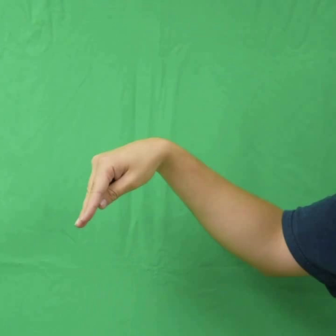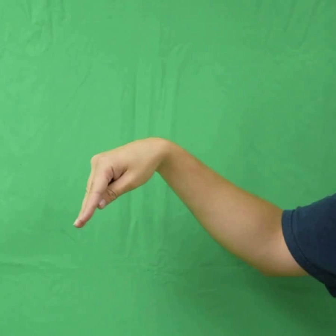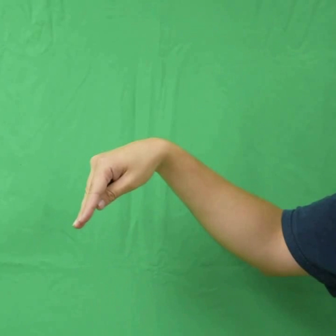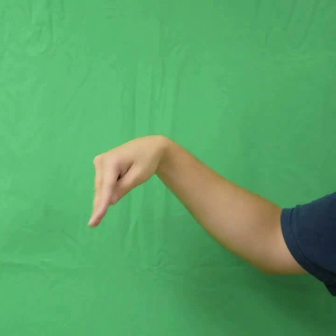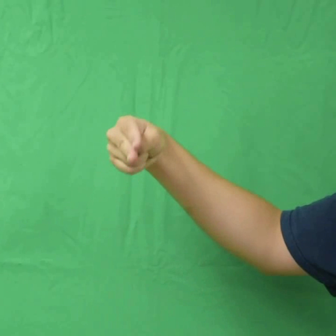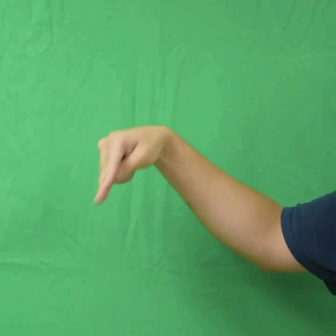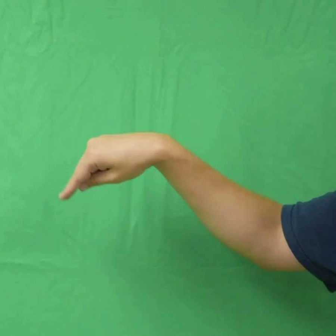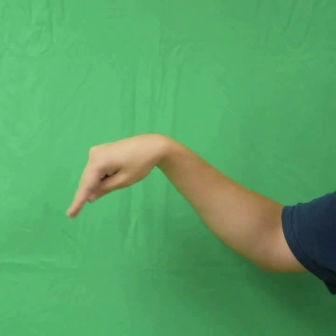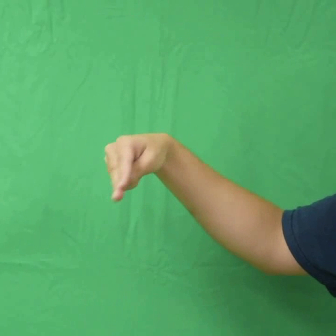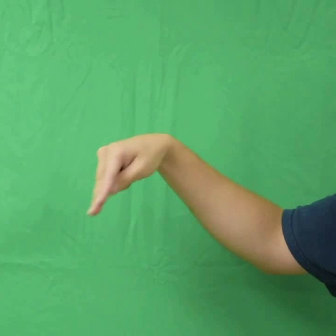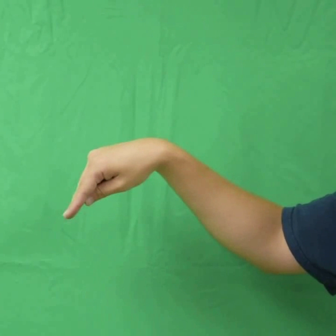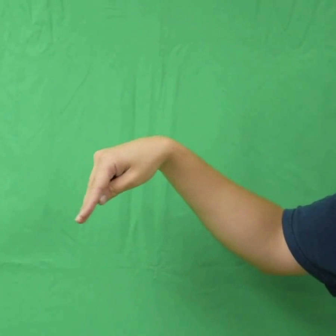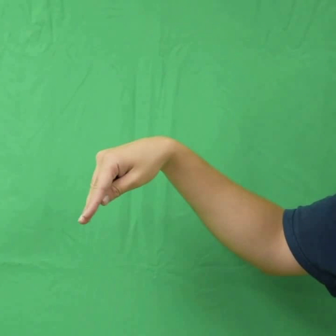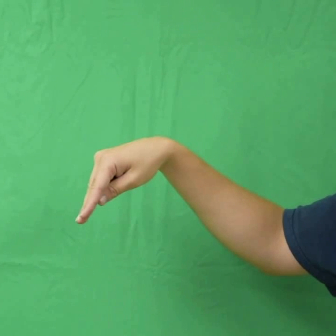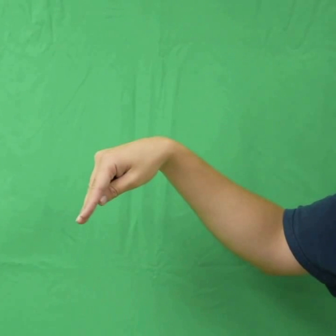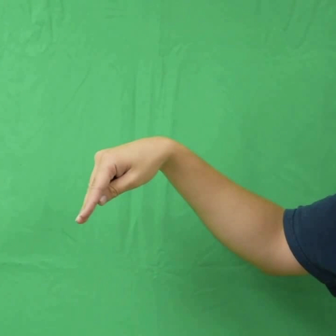Ñ